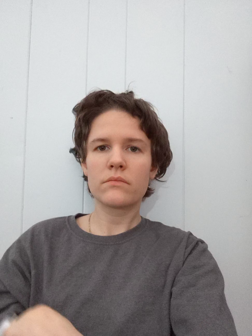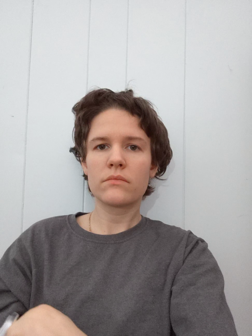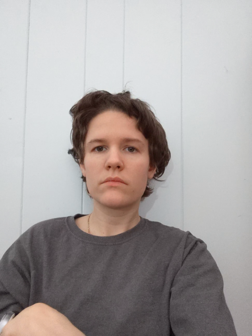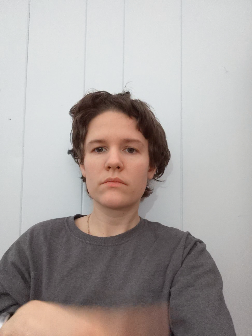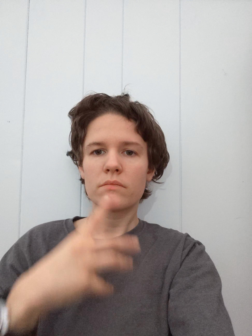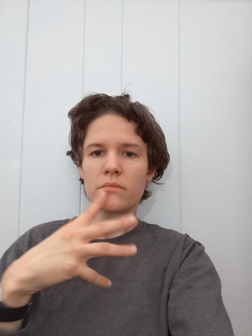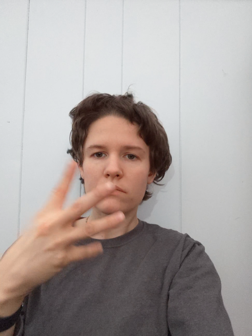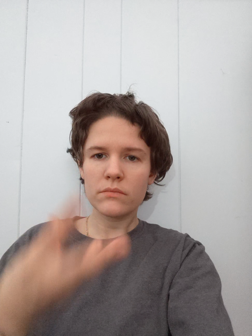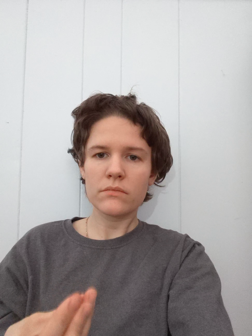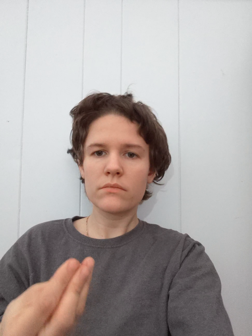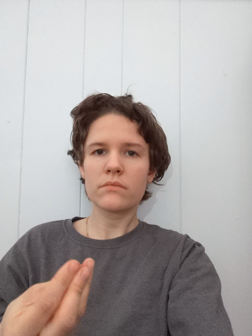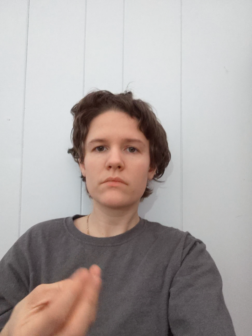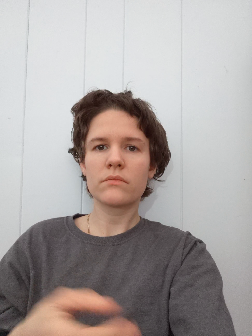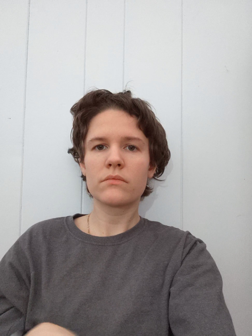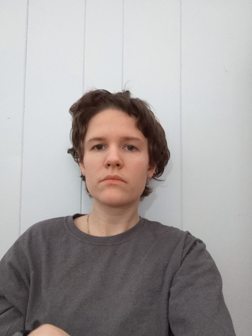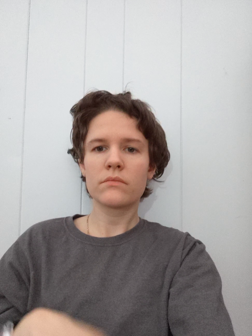wet